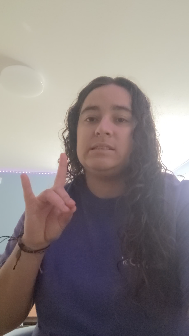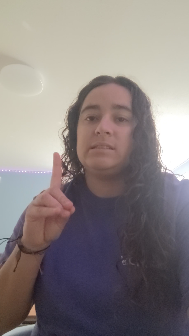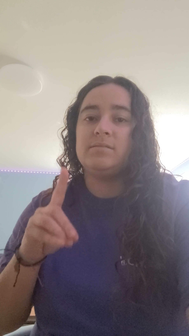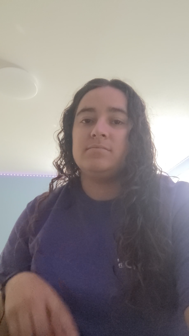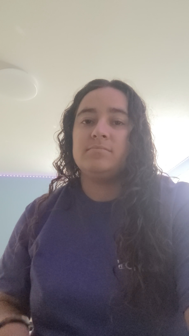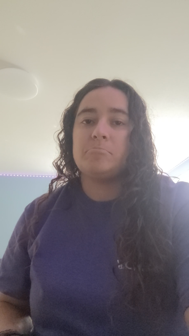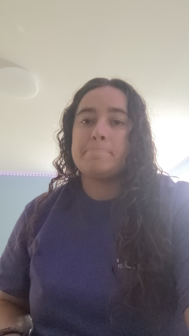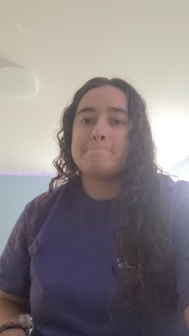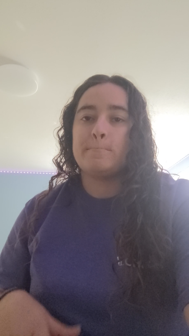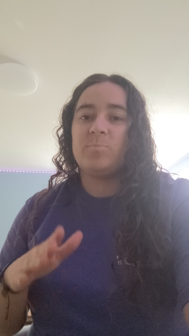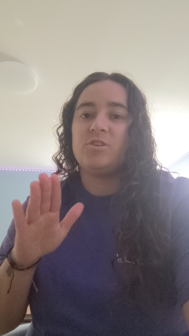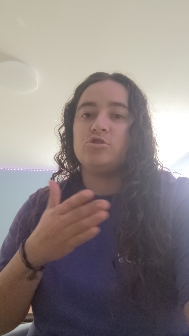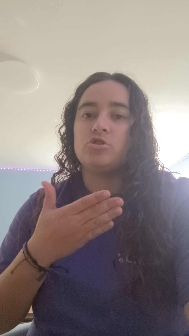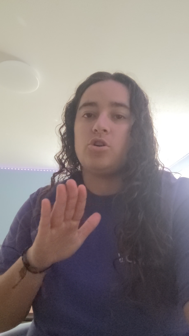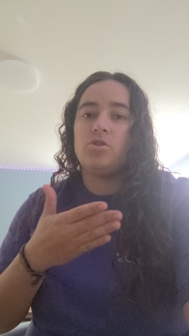share